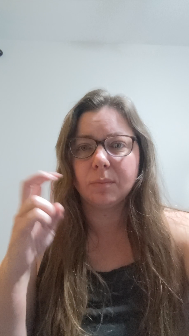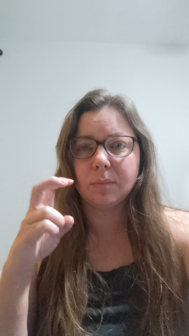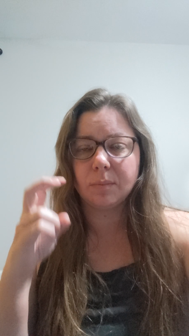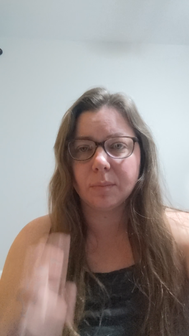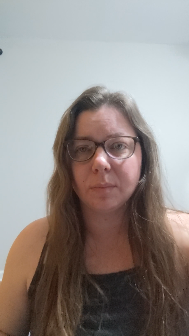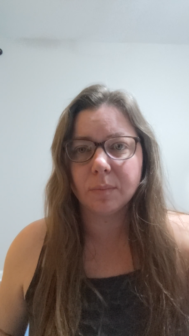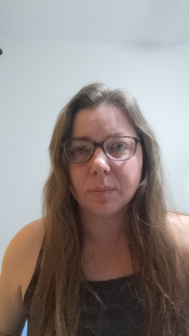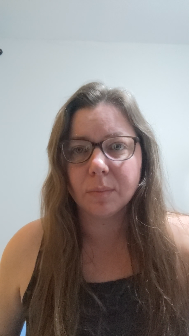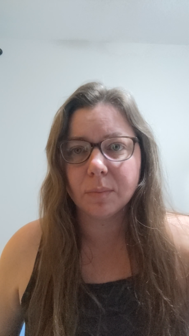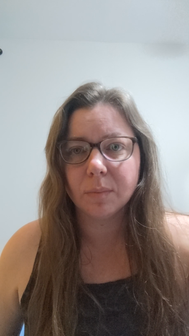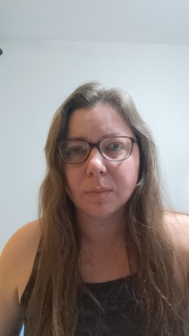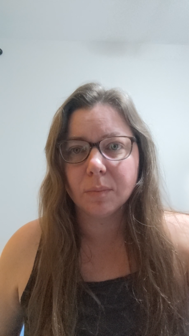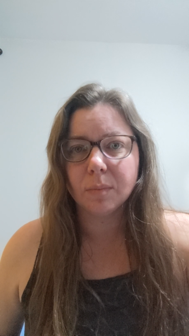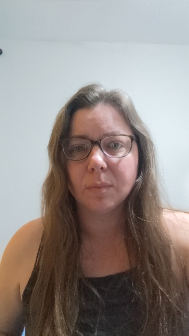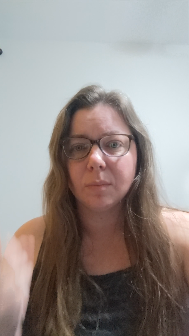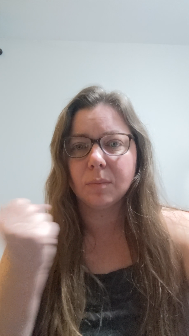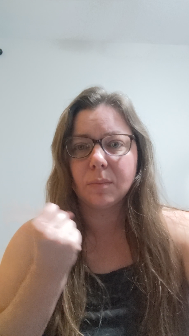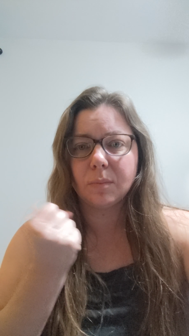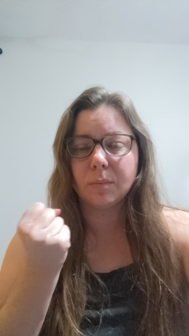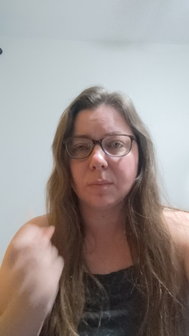cold